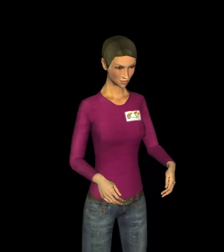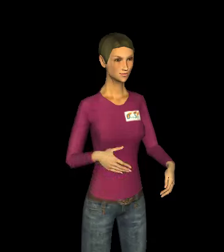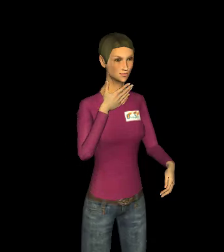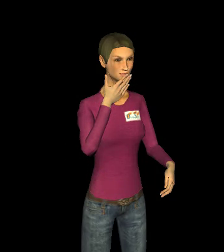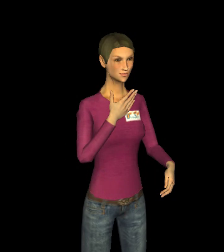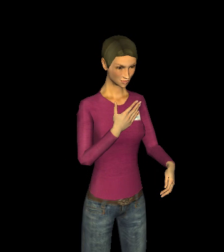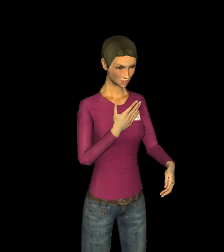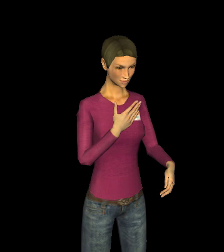يشكر